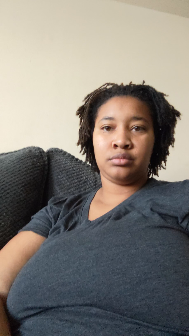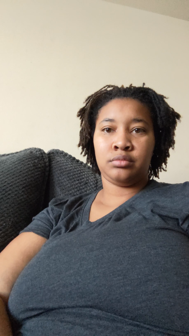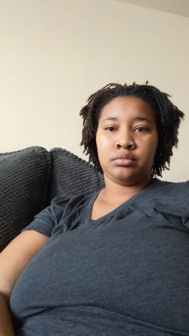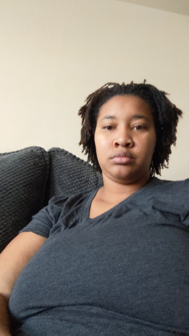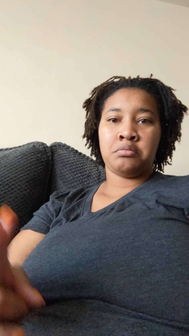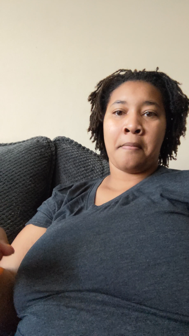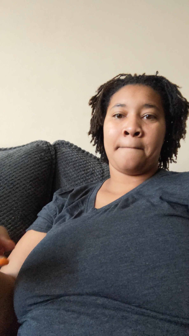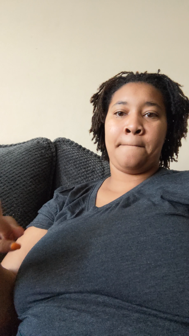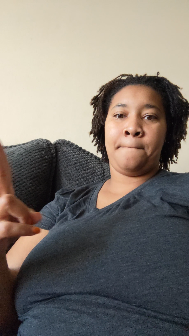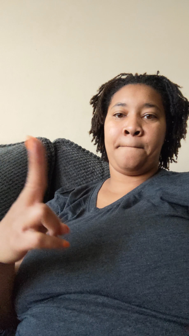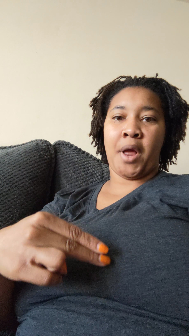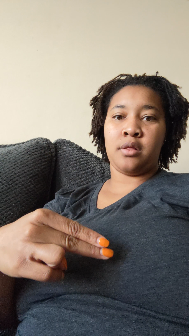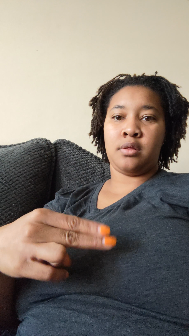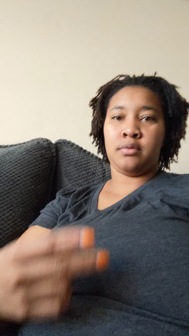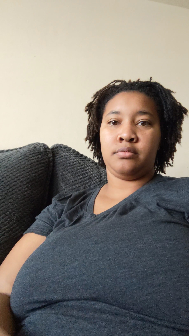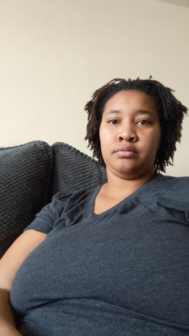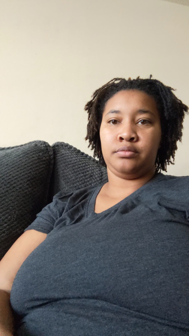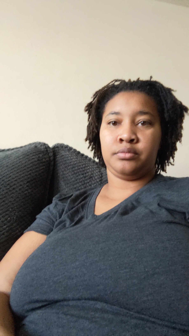belt